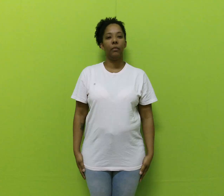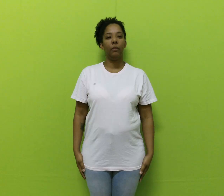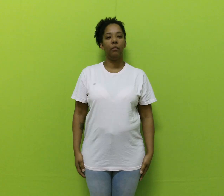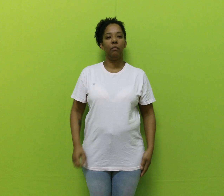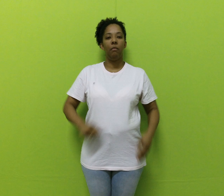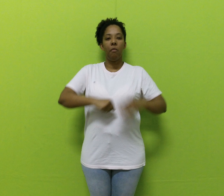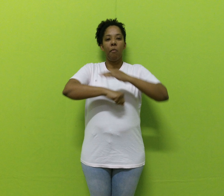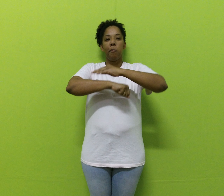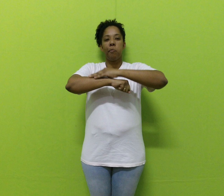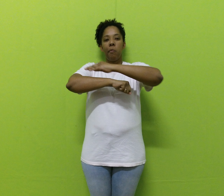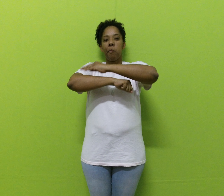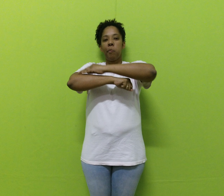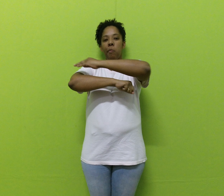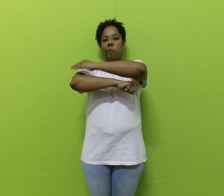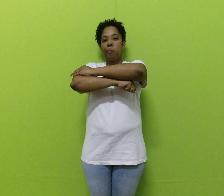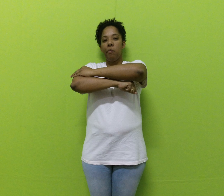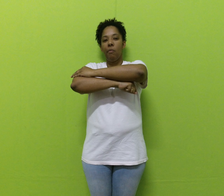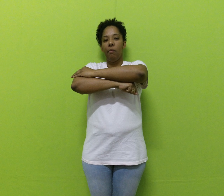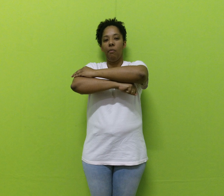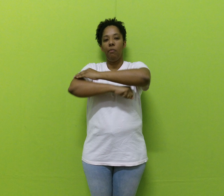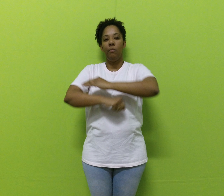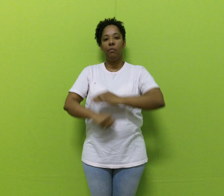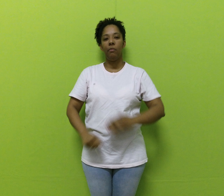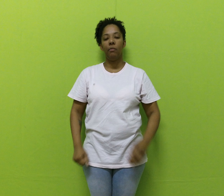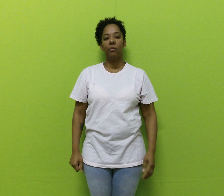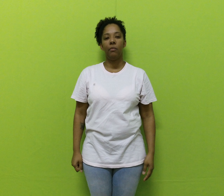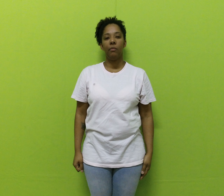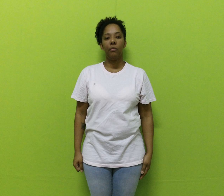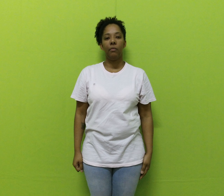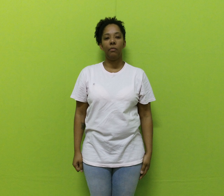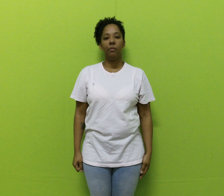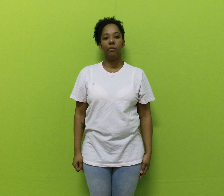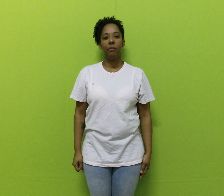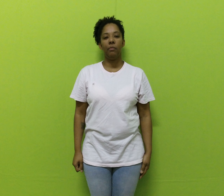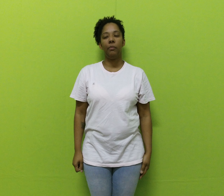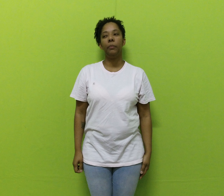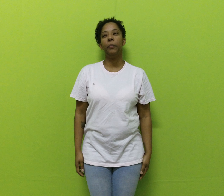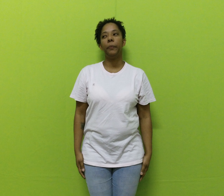sapo